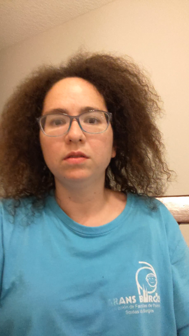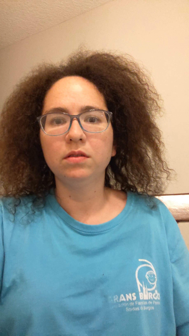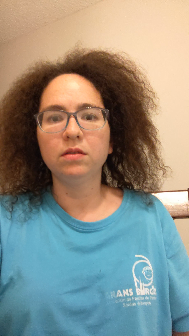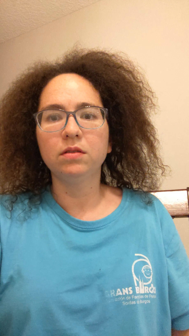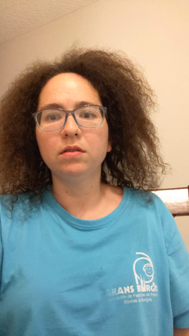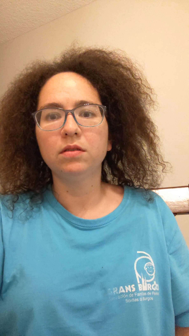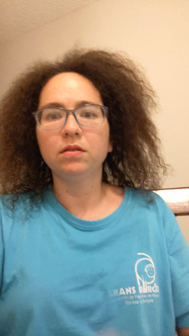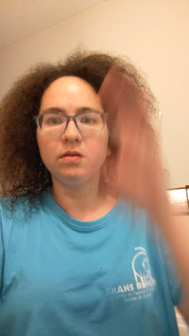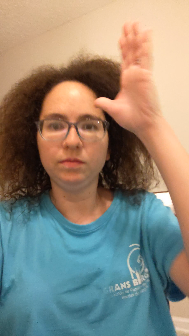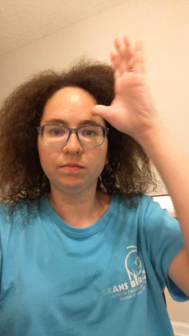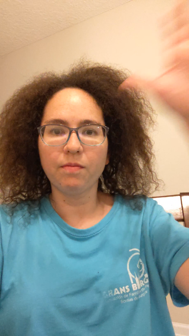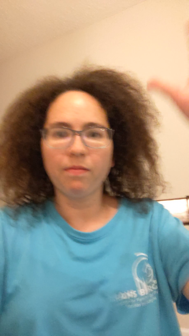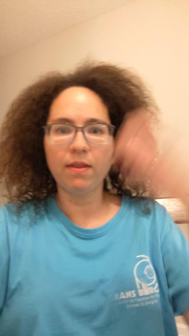moose